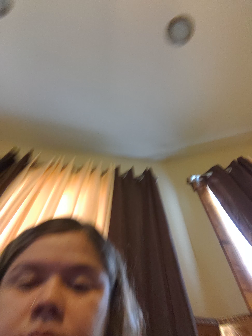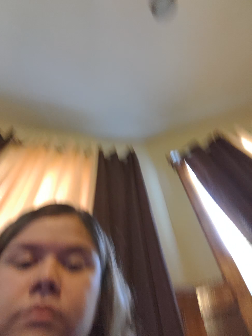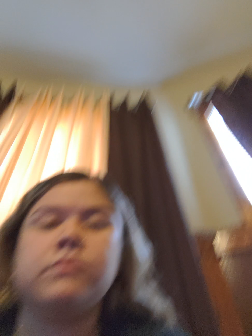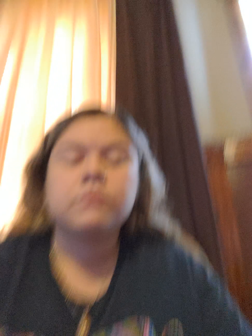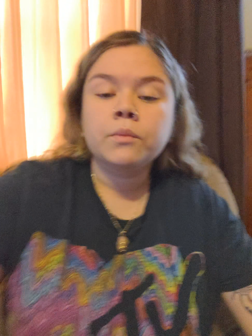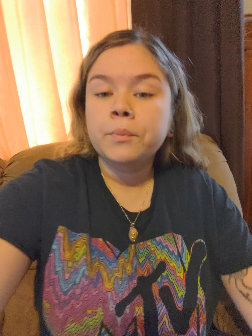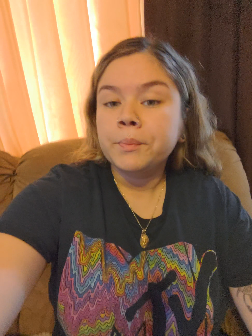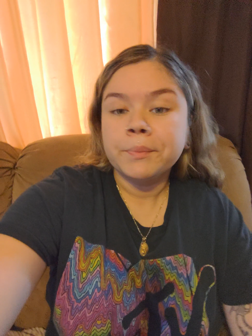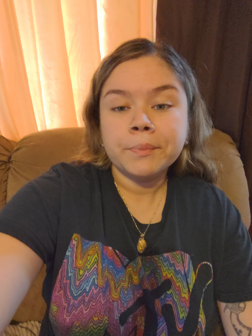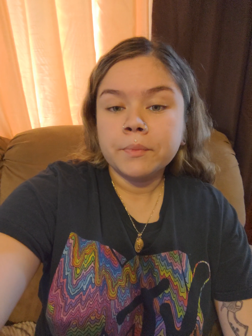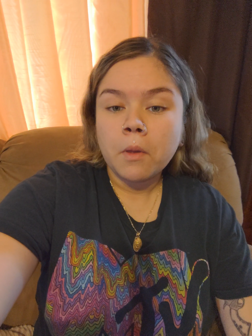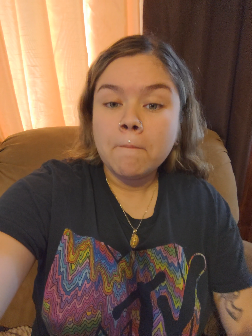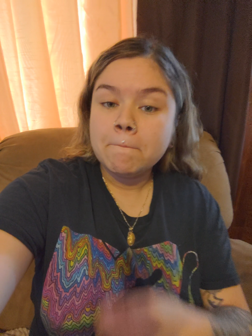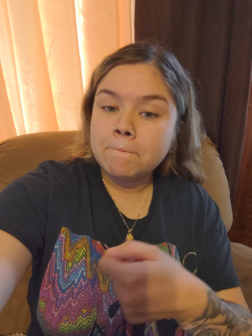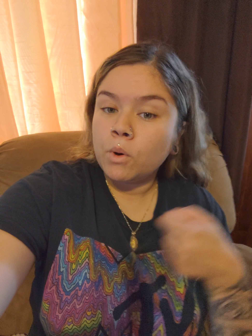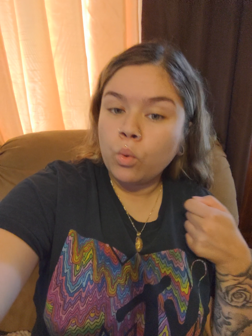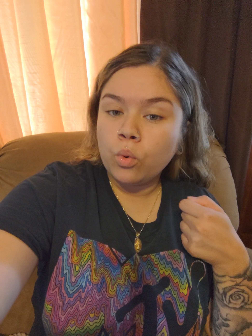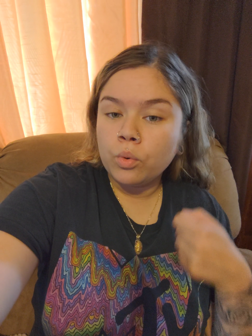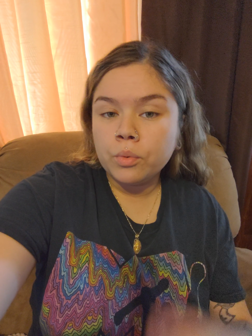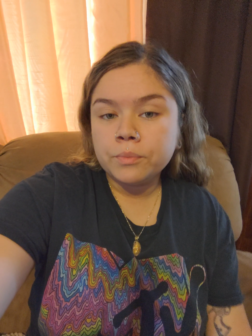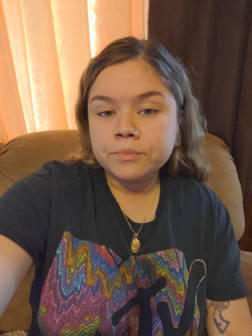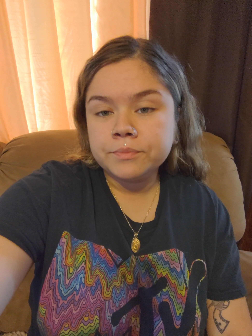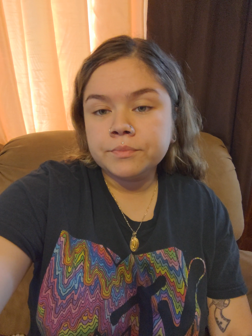pull